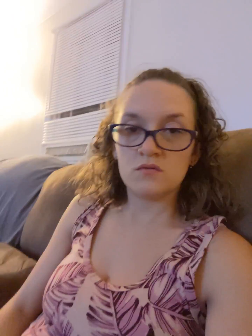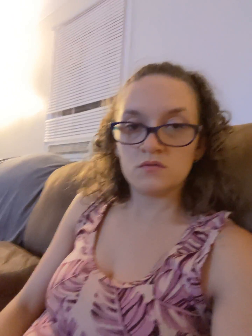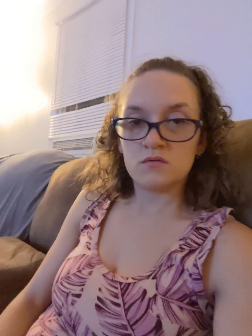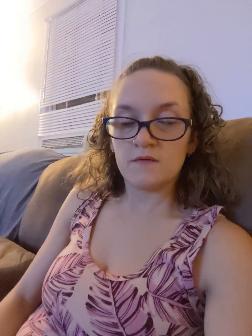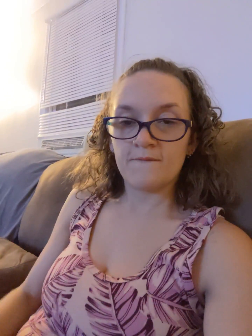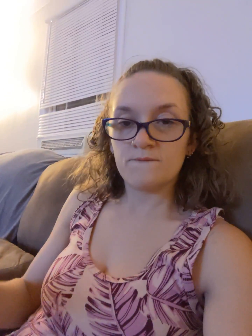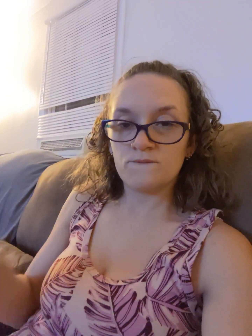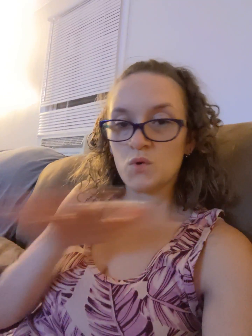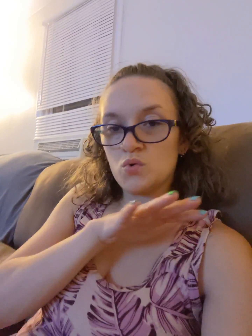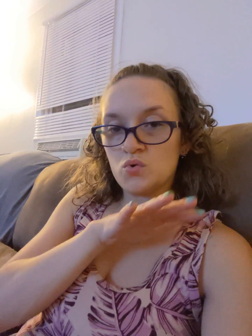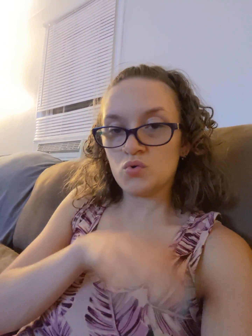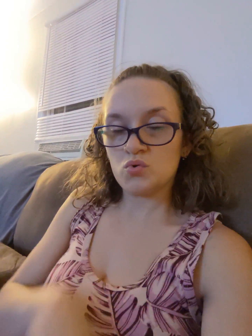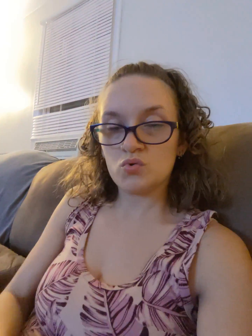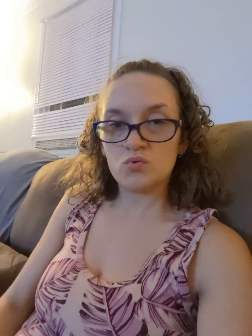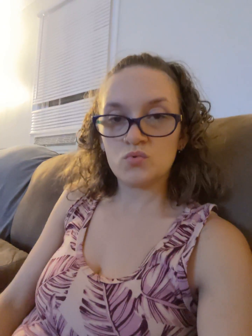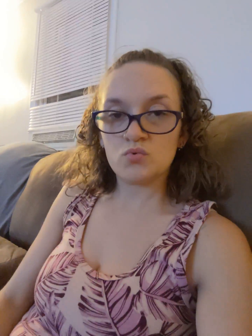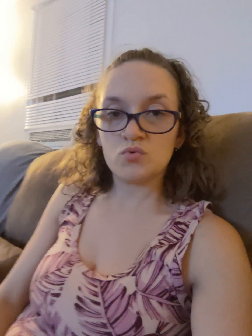full